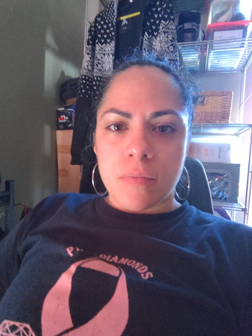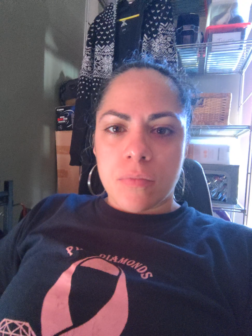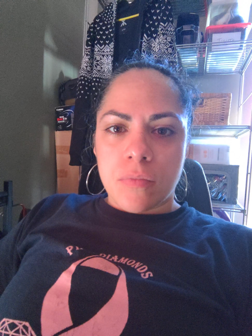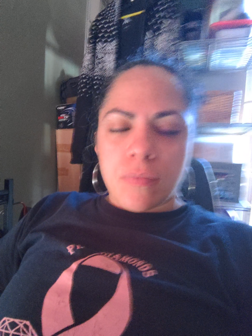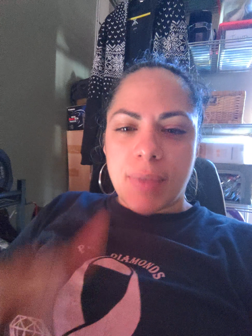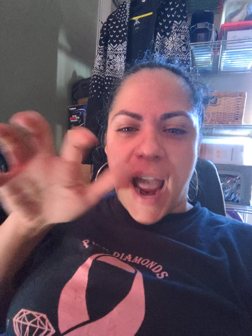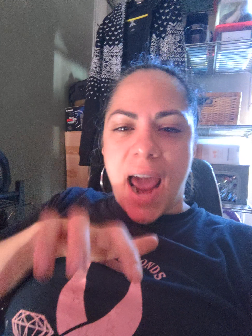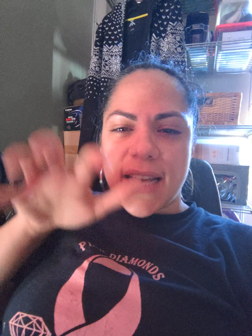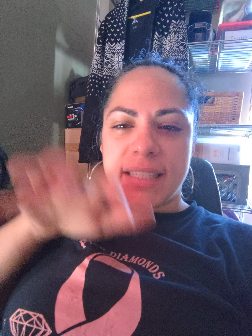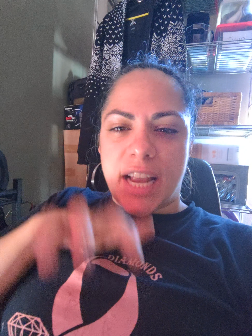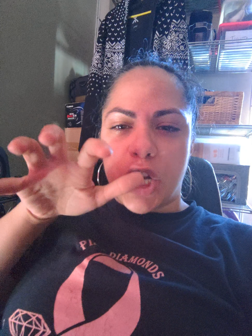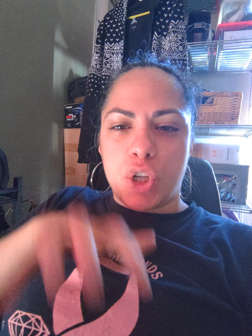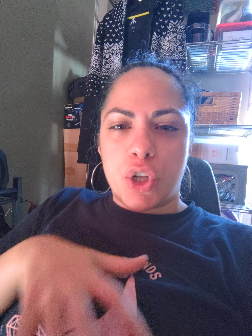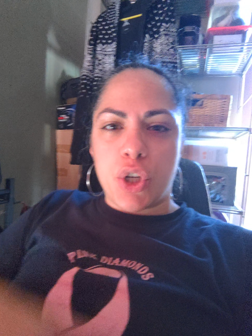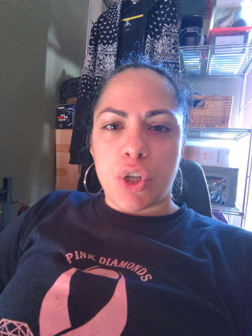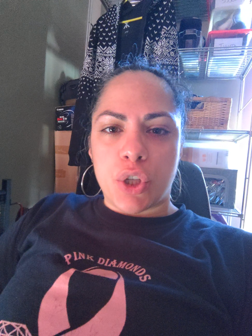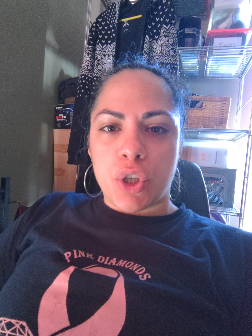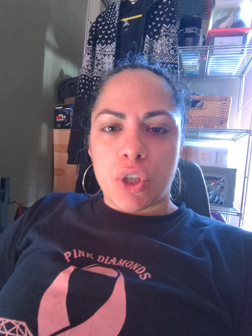alligator